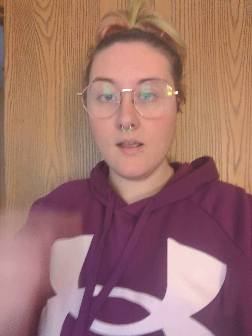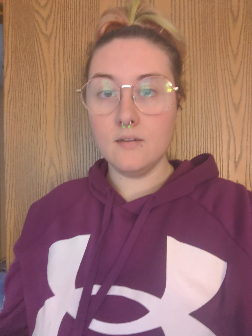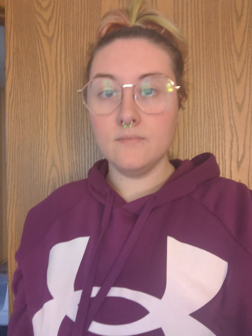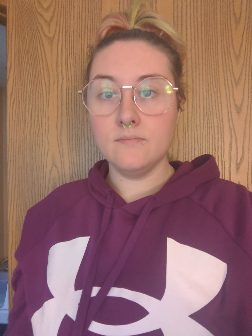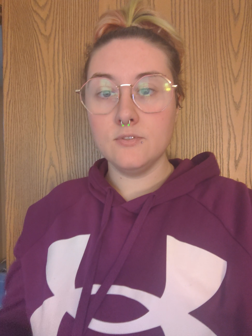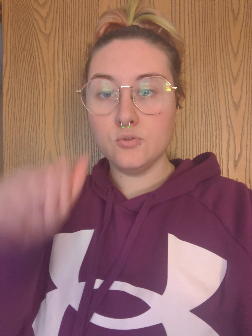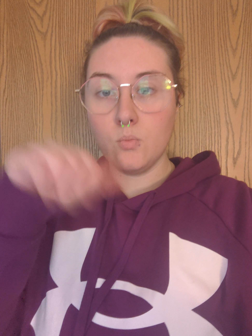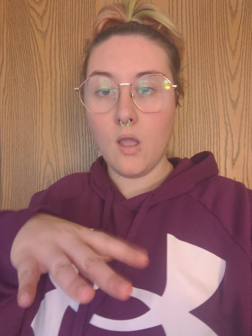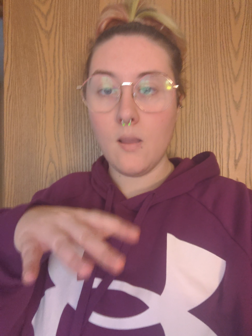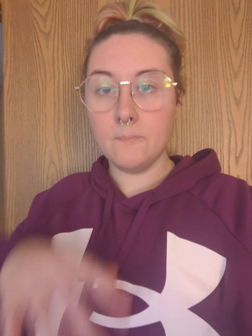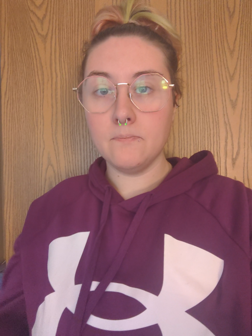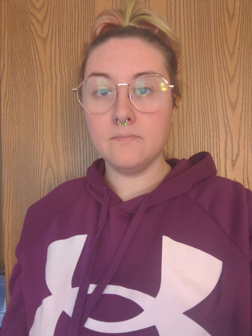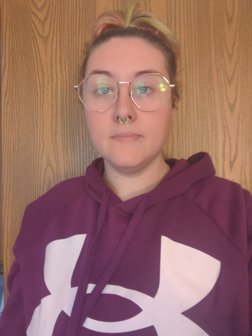drop